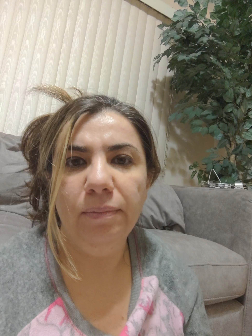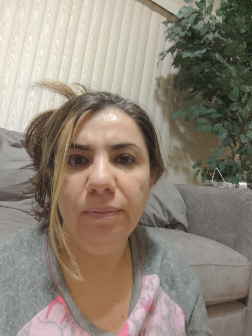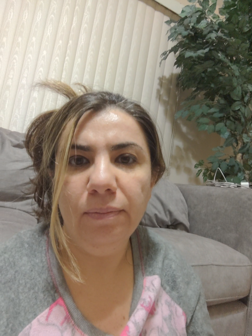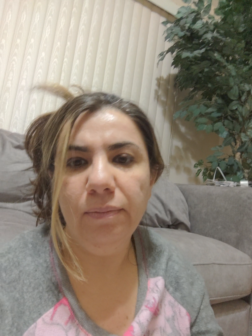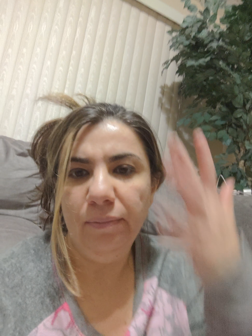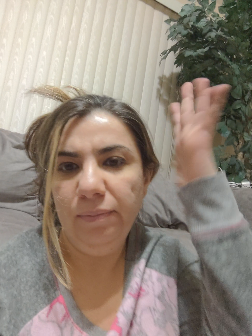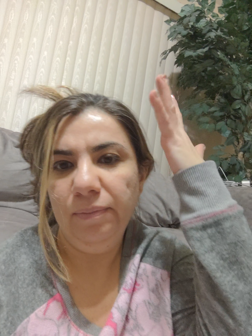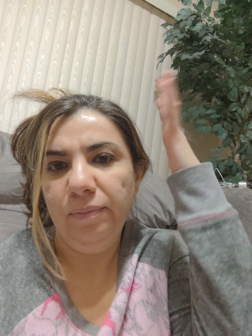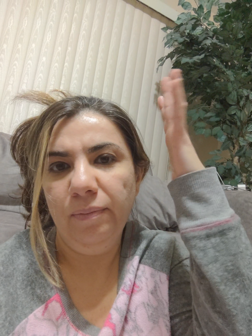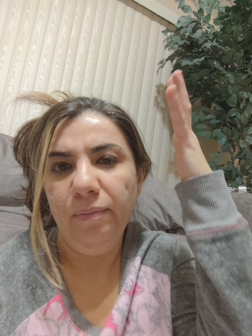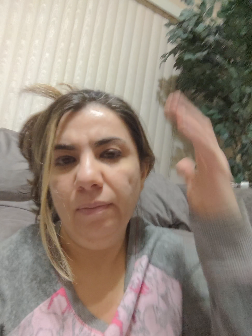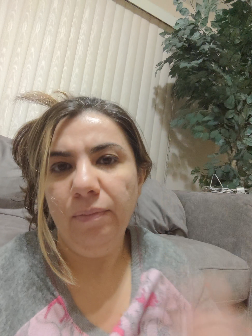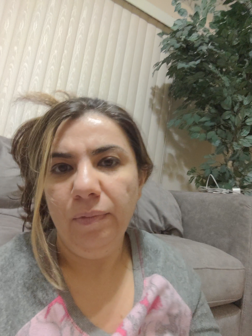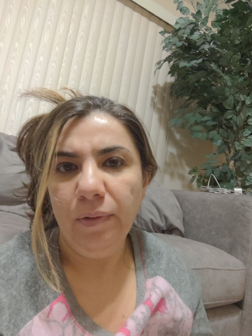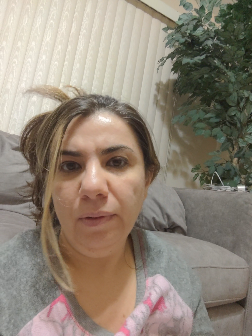tree